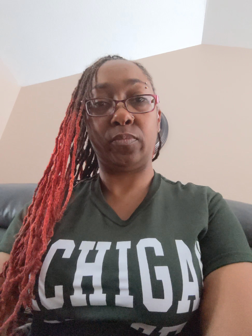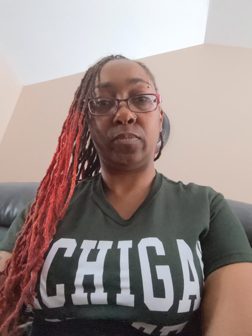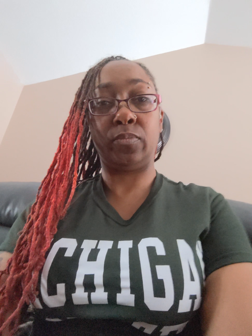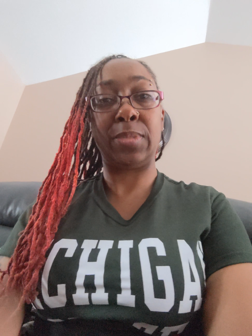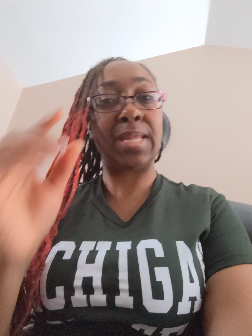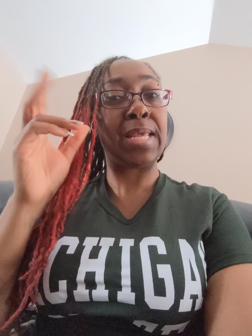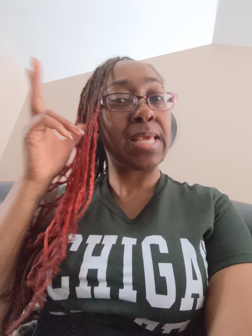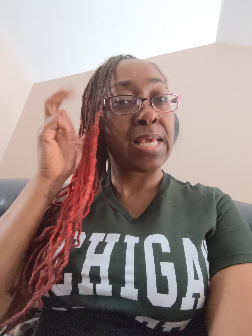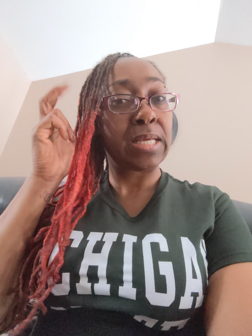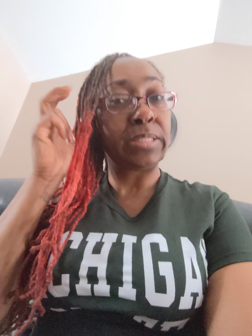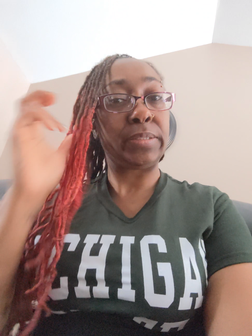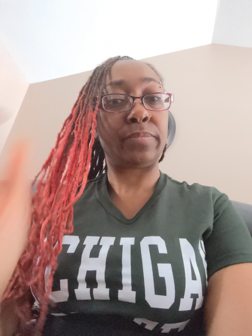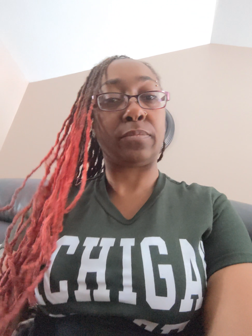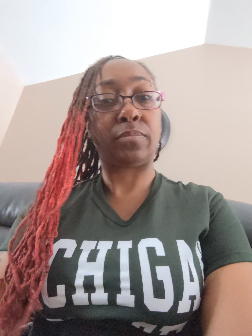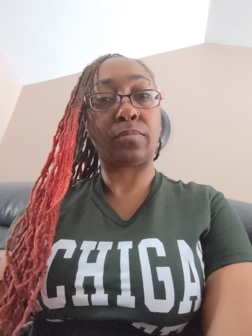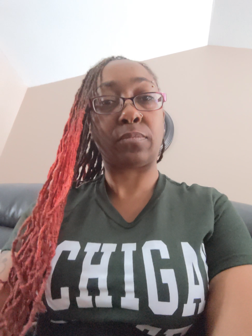hear